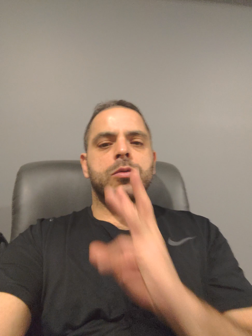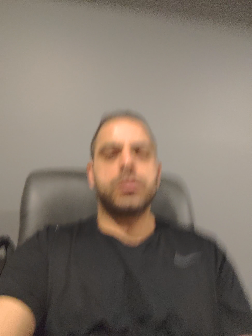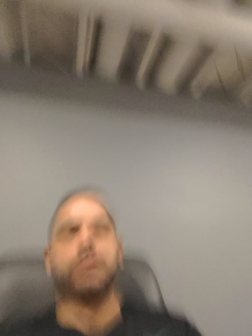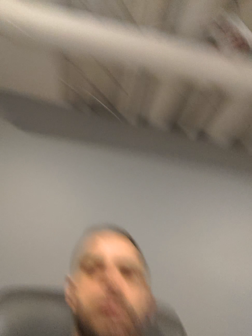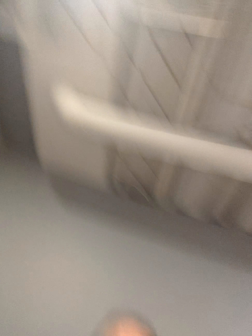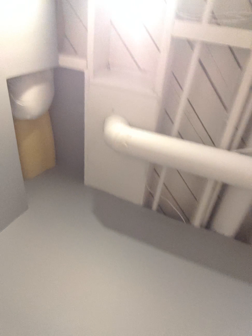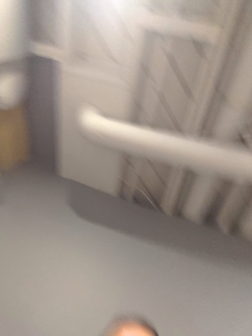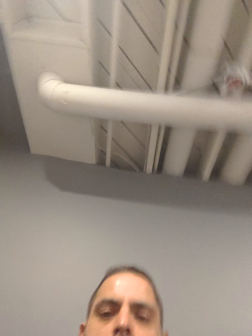girl